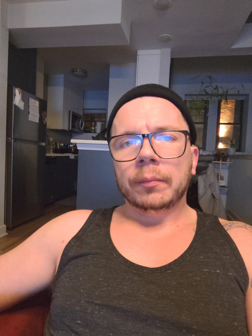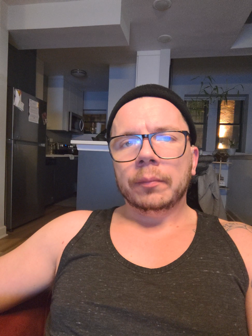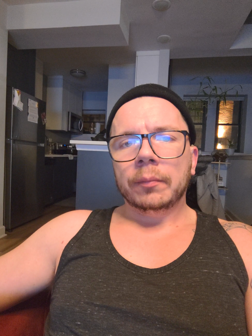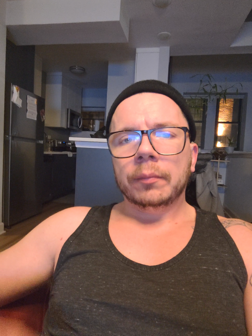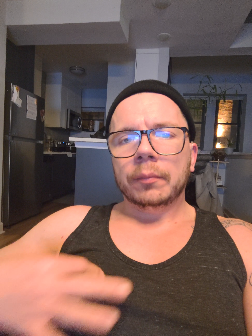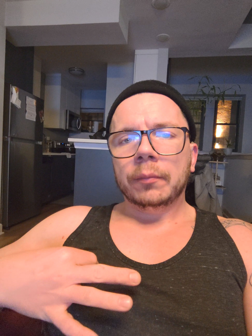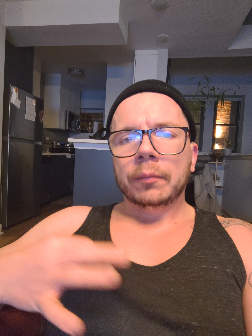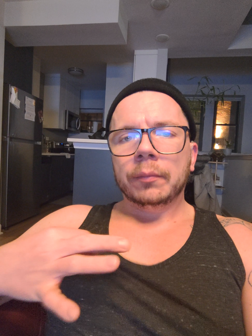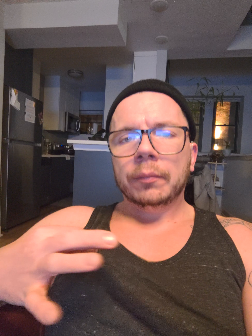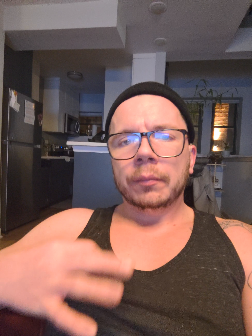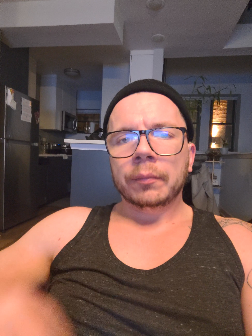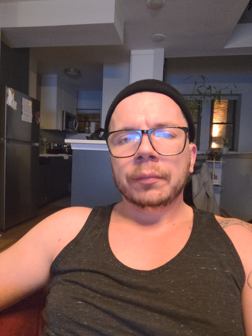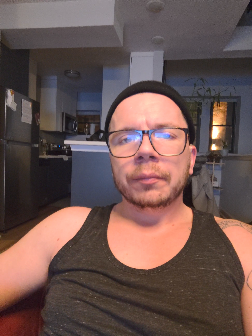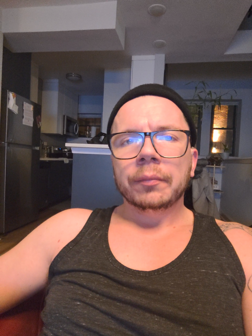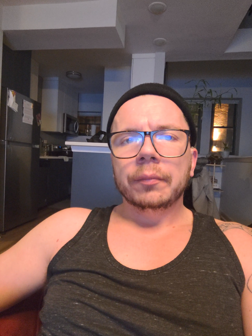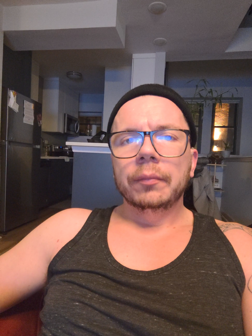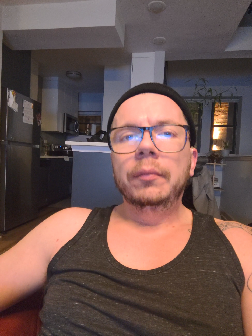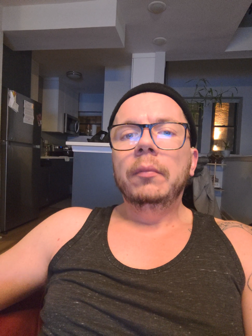shirt